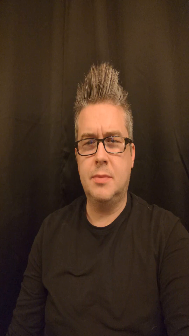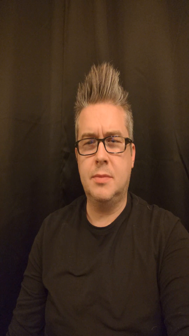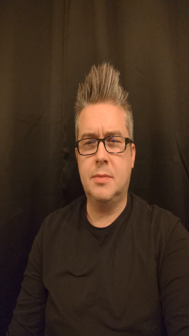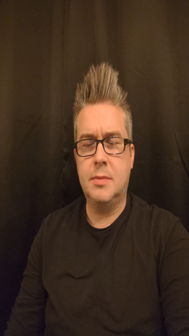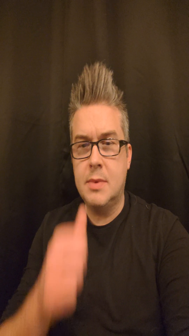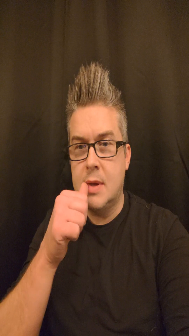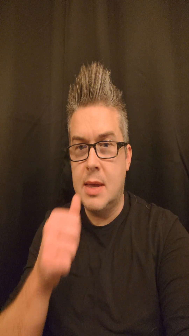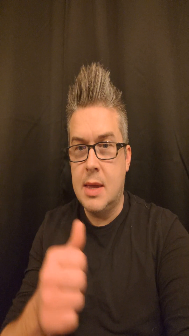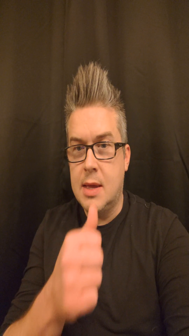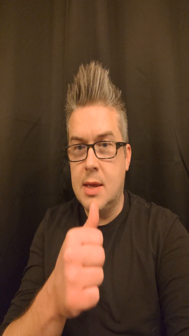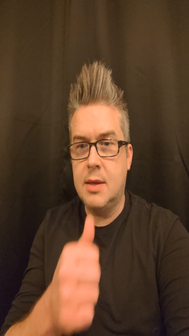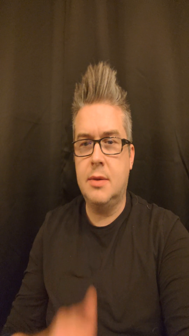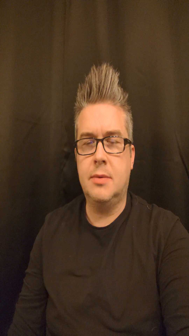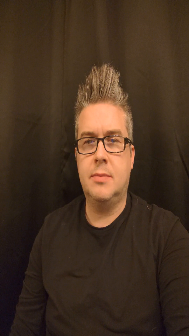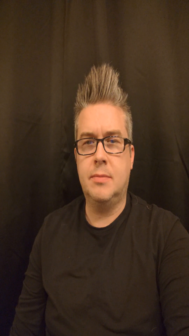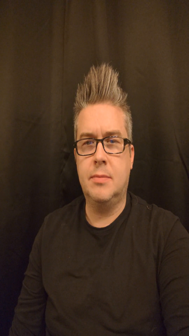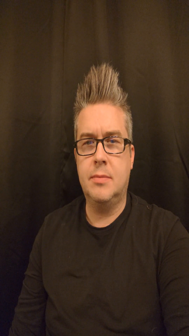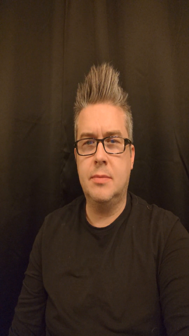hide